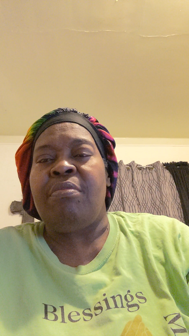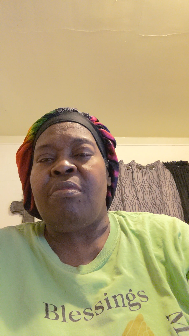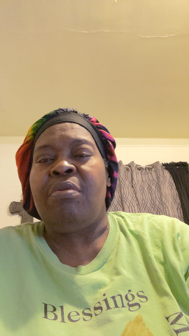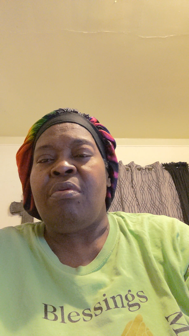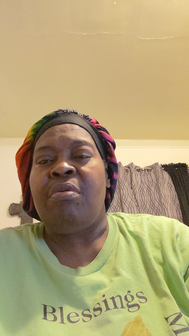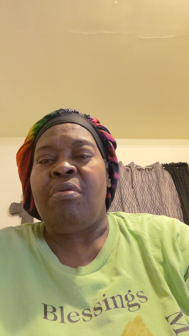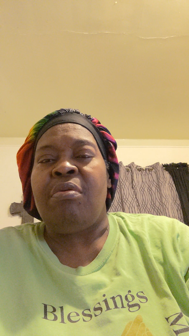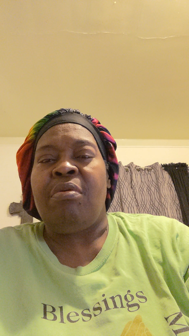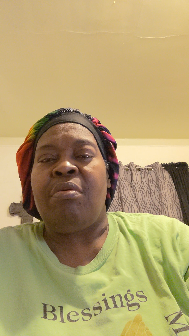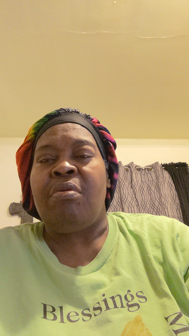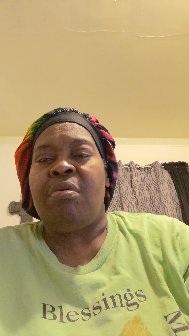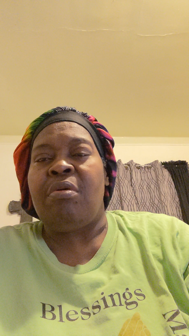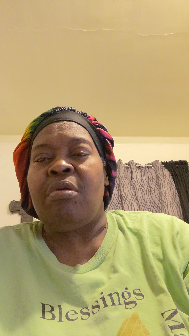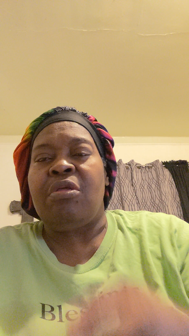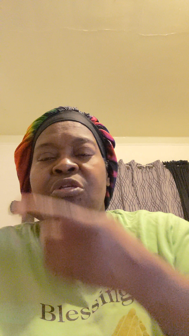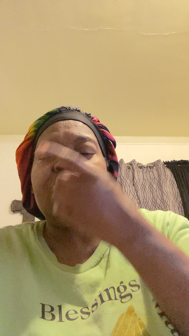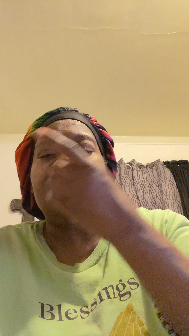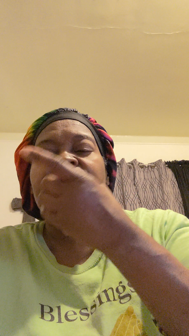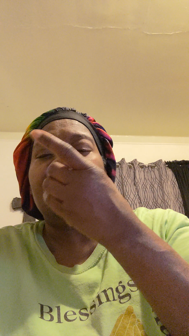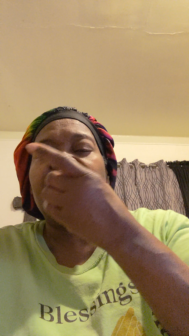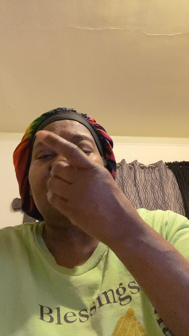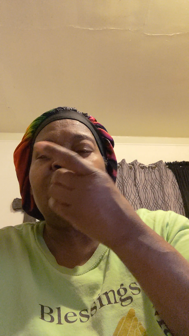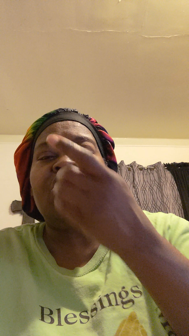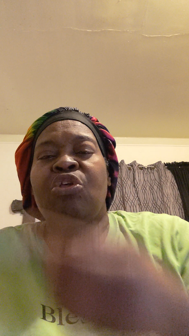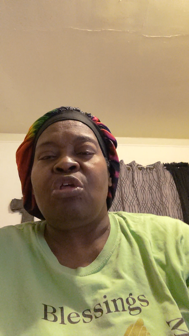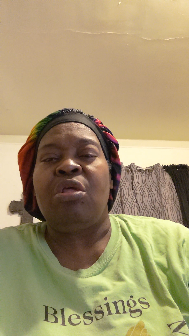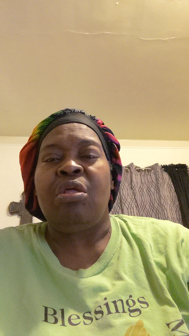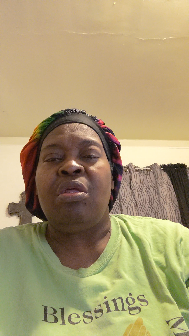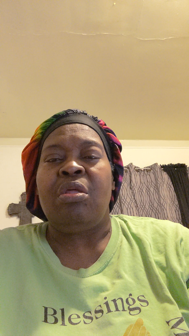dinner